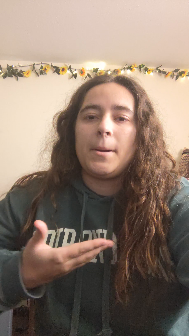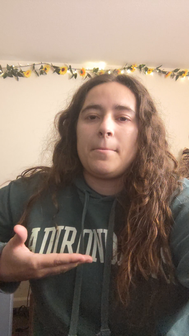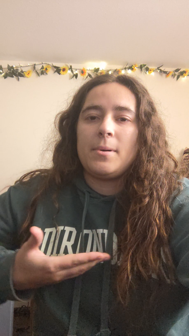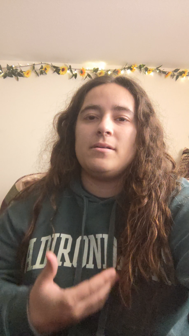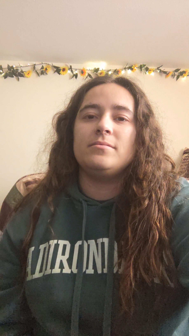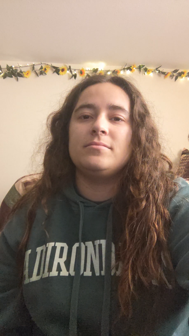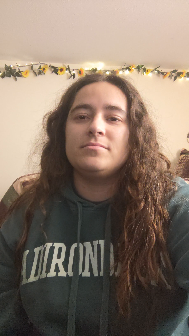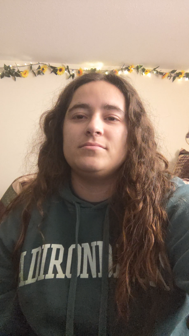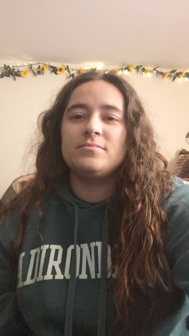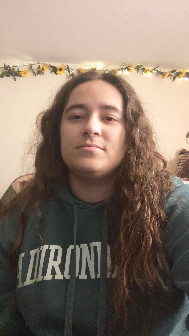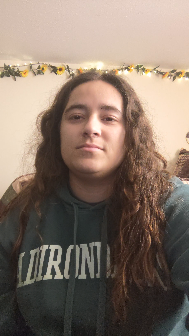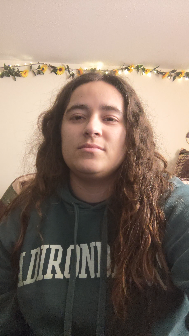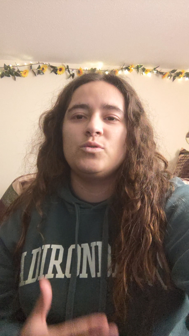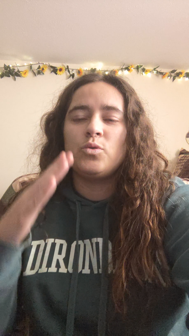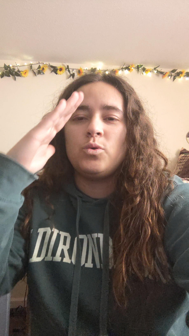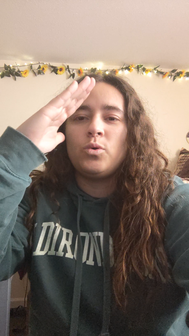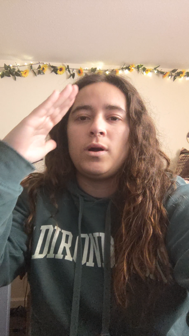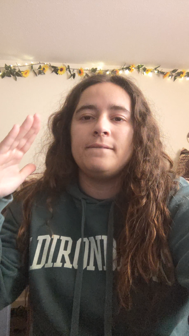roof